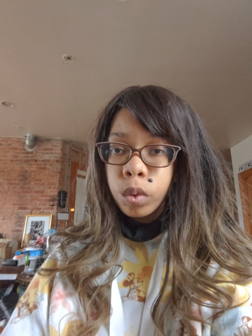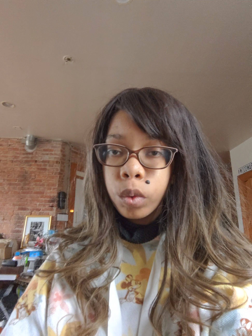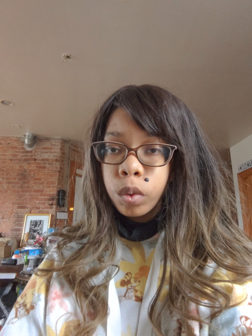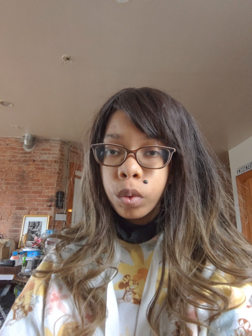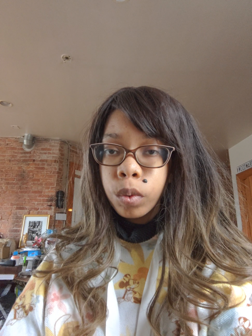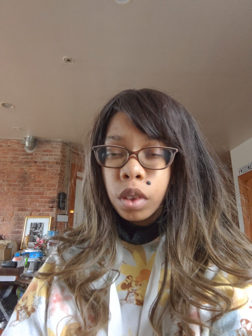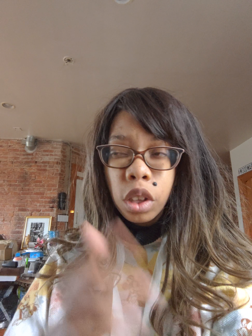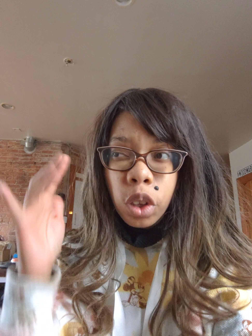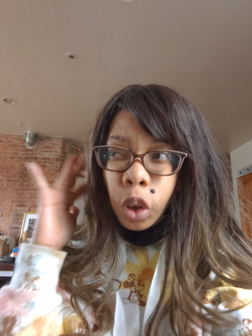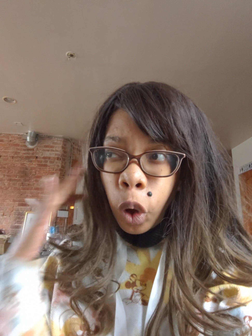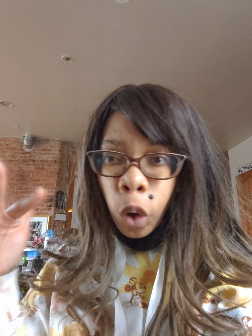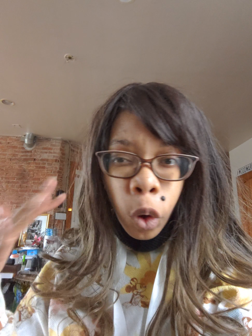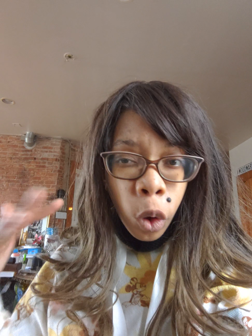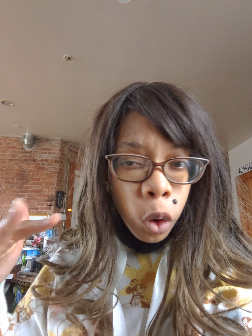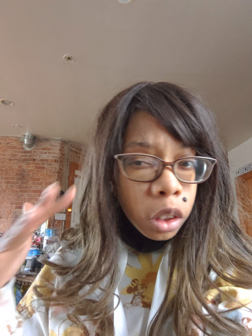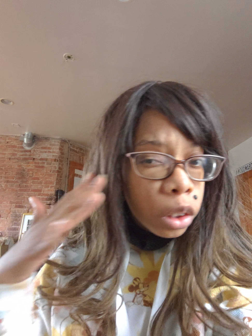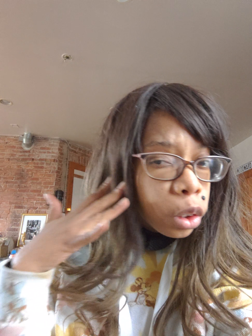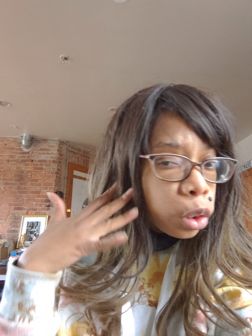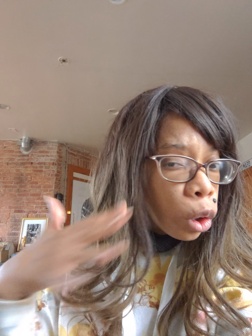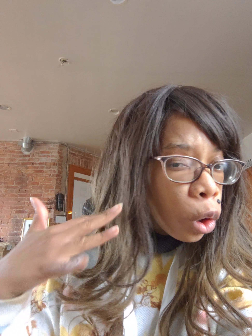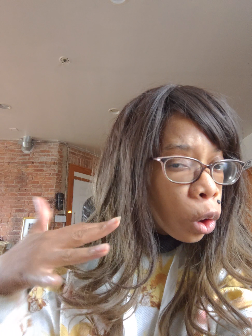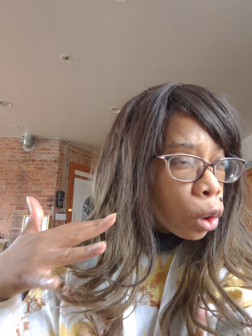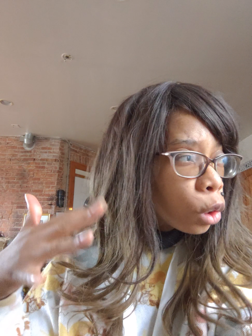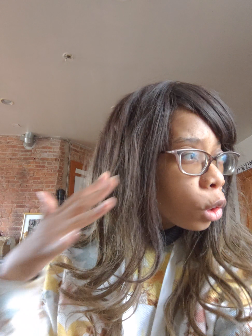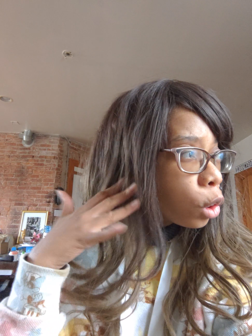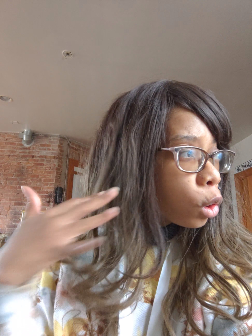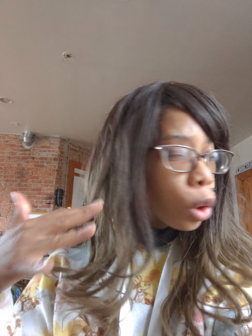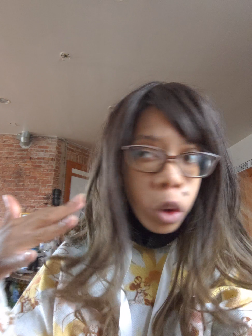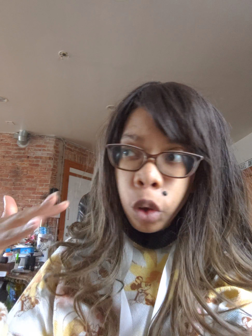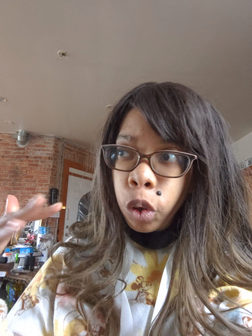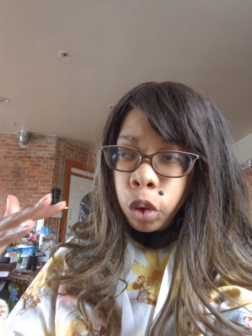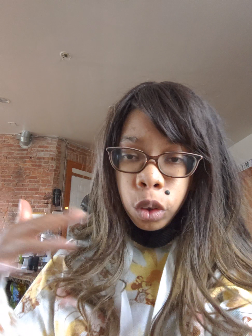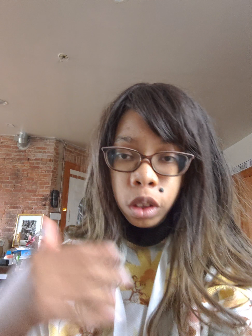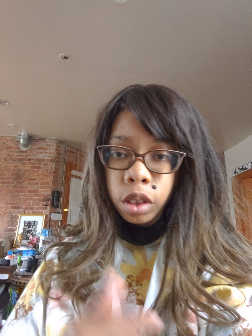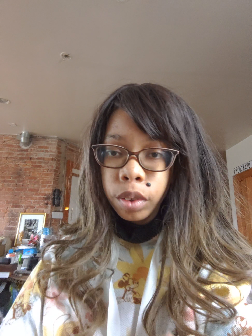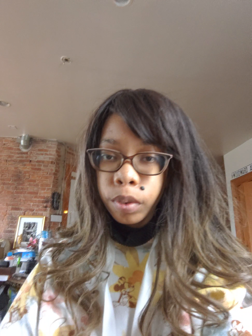noisy